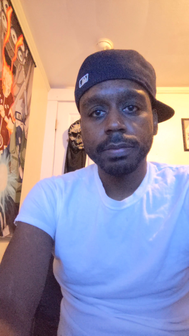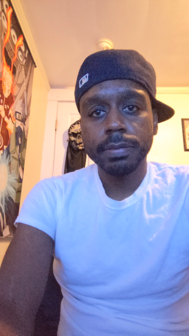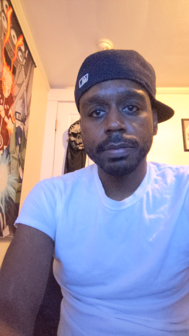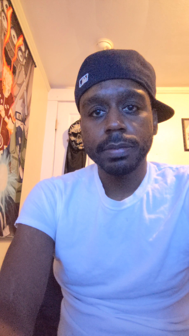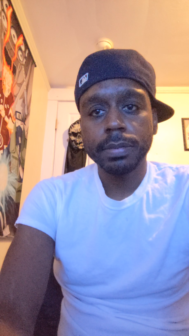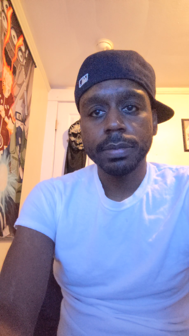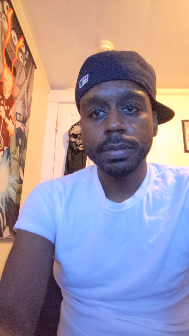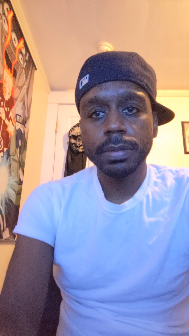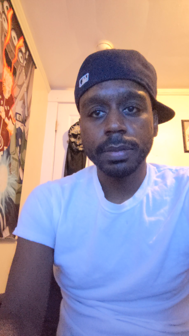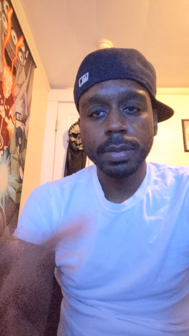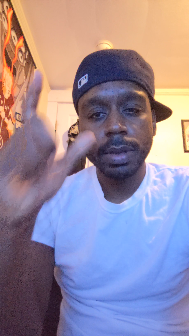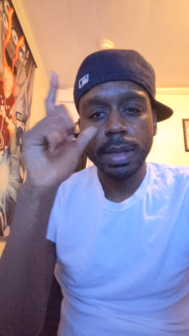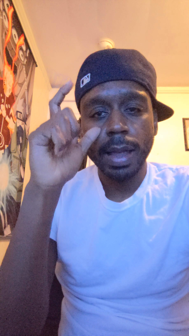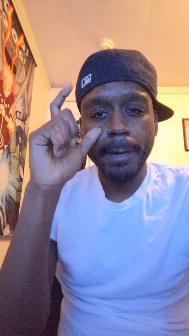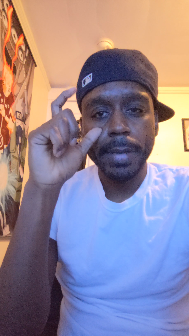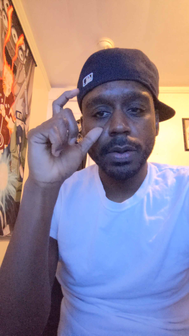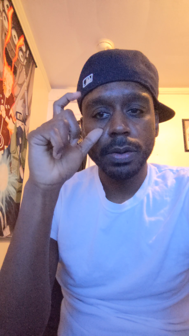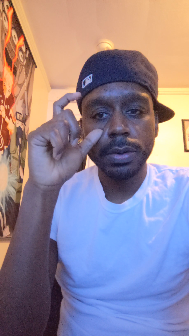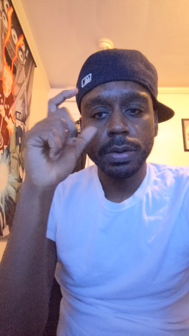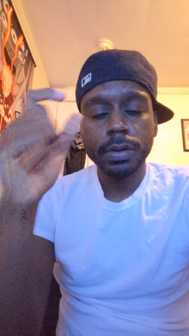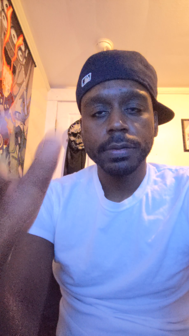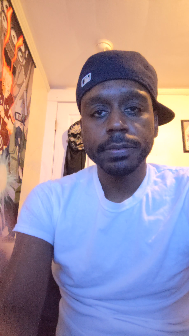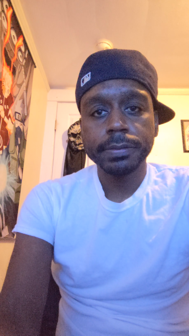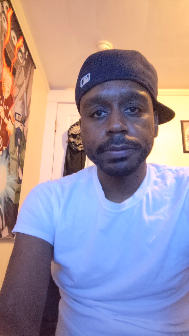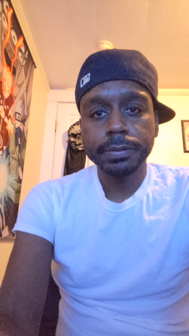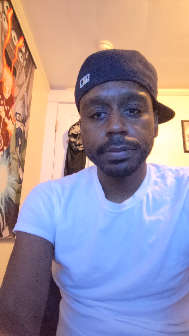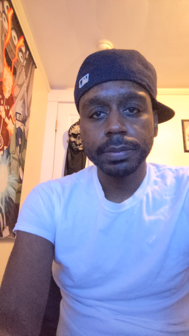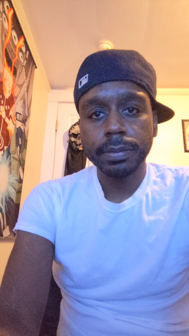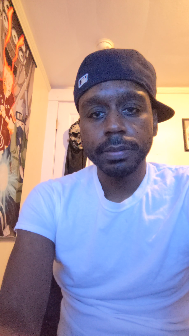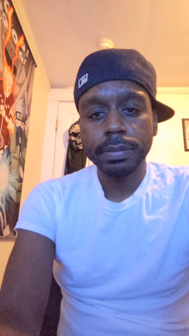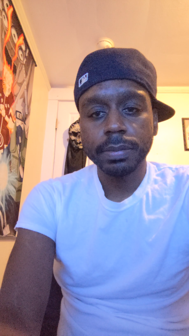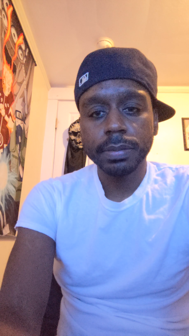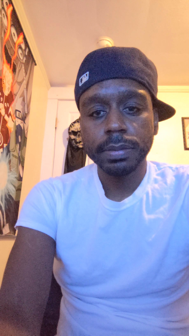camera